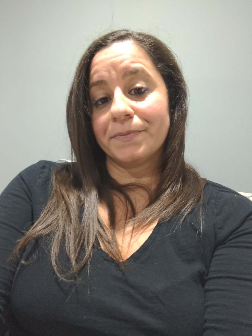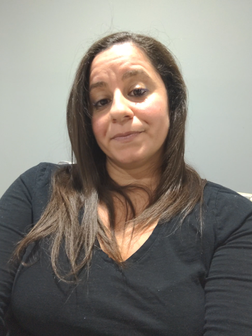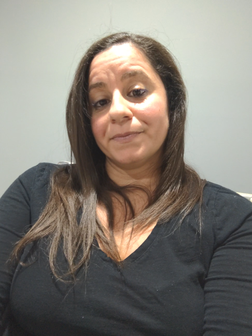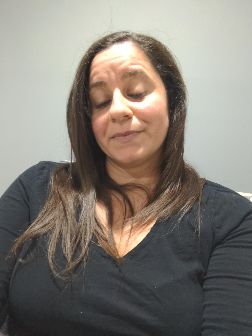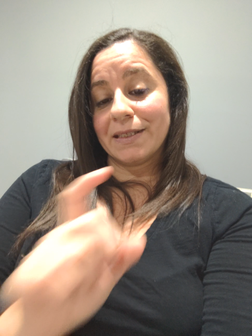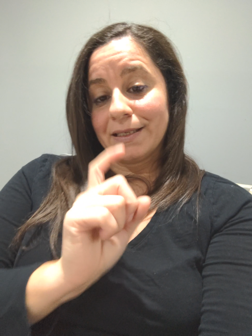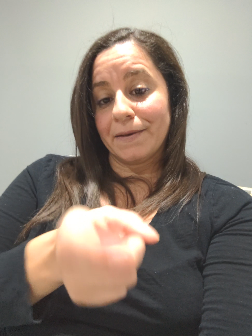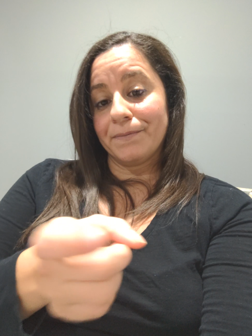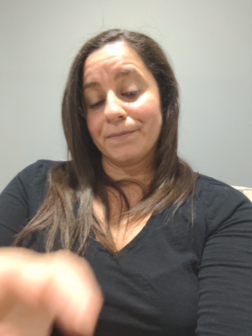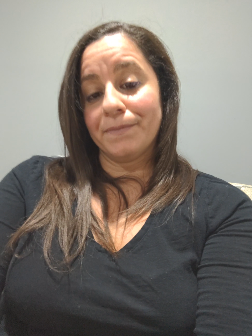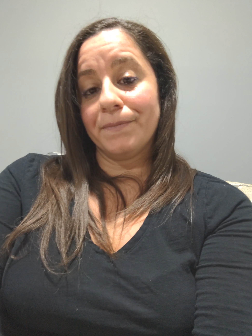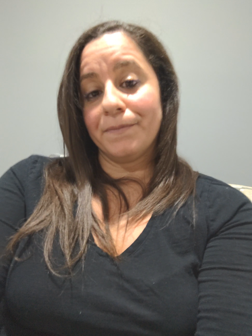gift